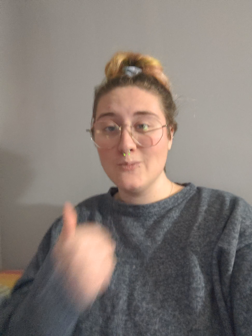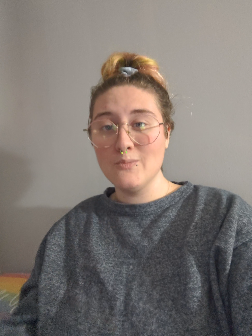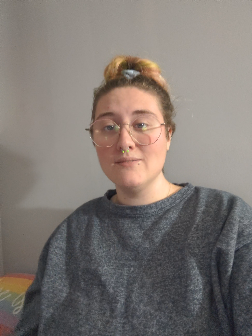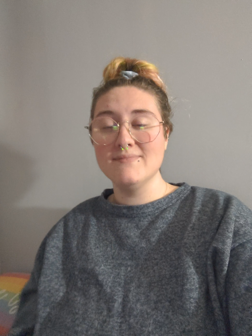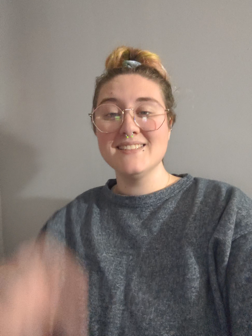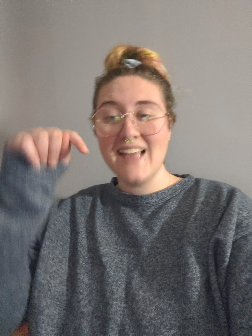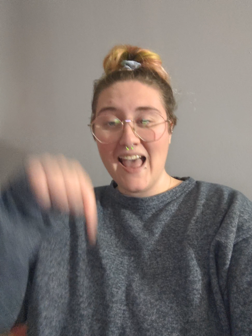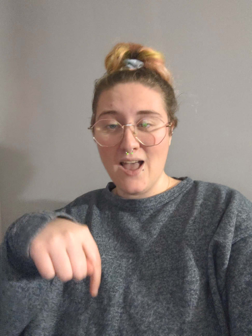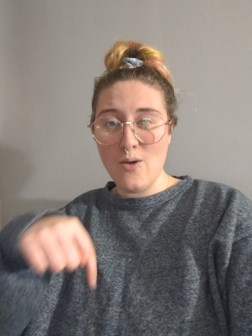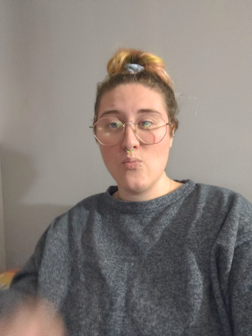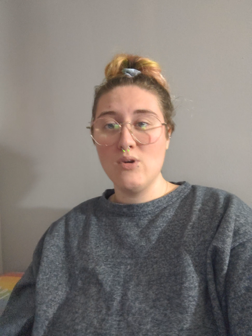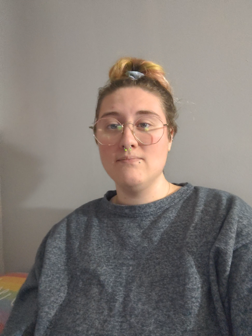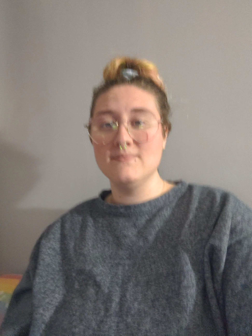down